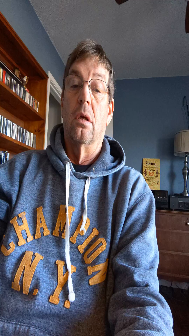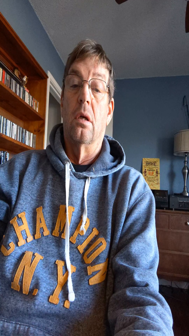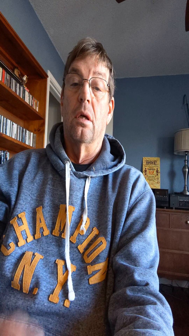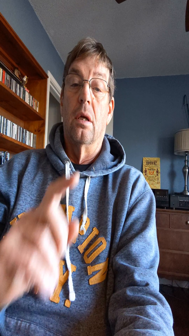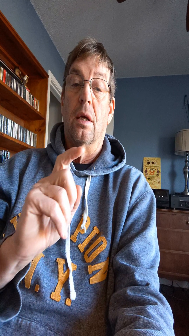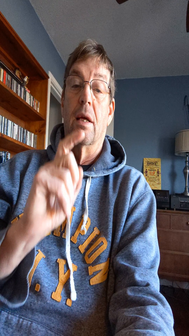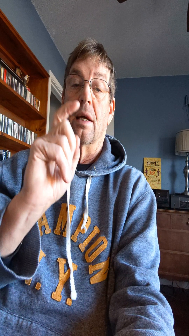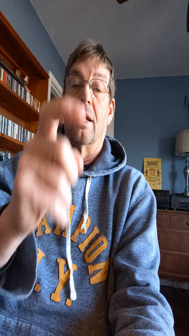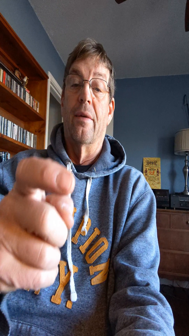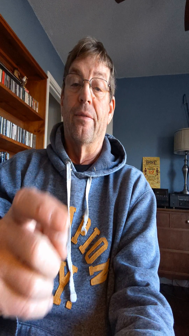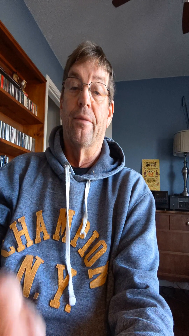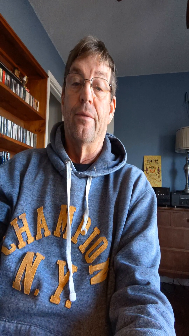gift